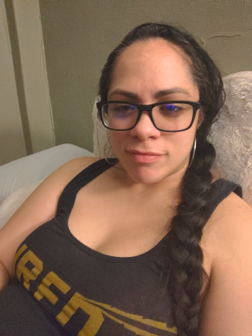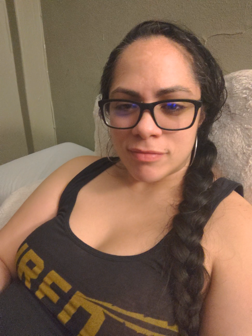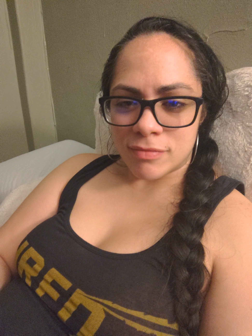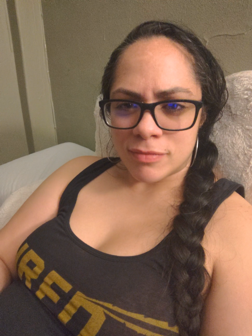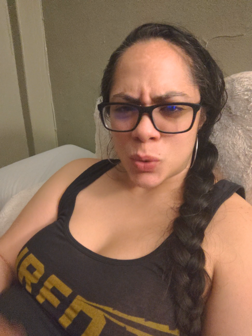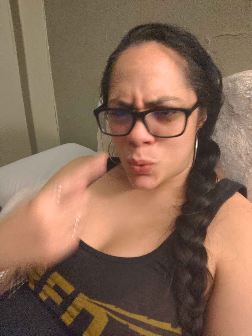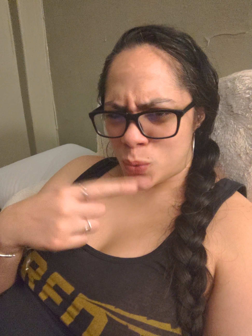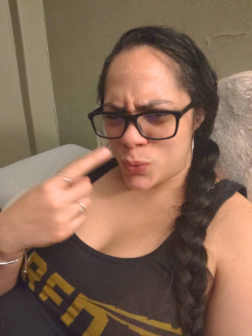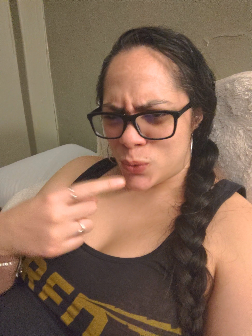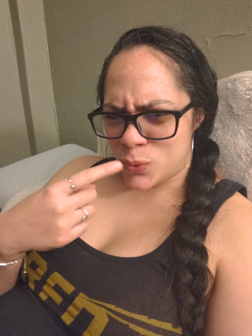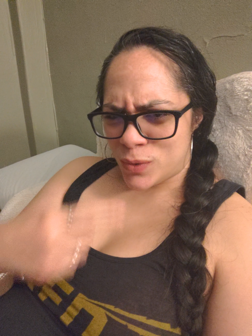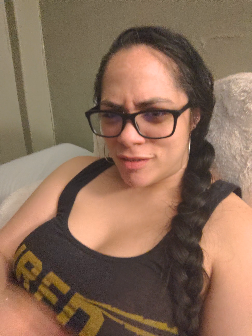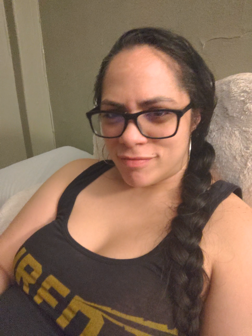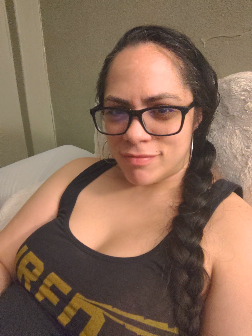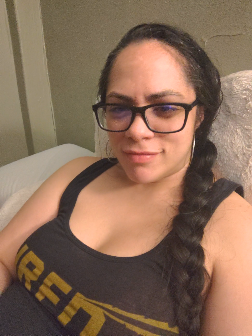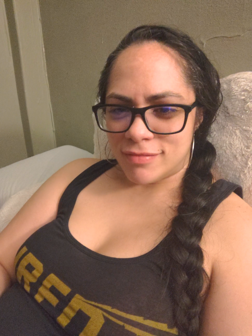who